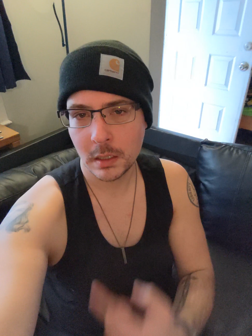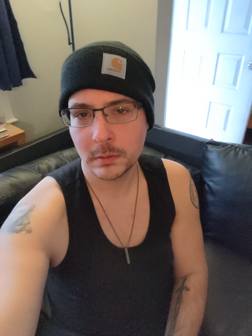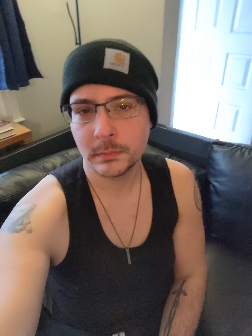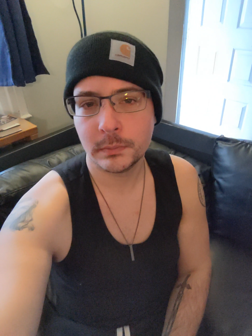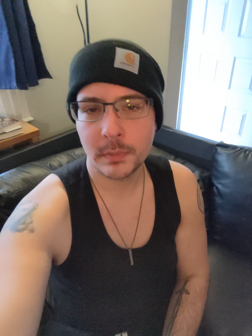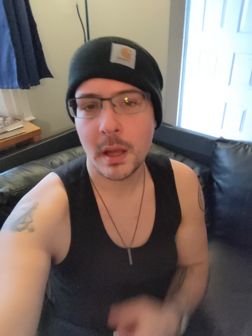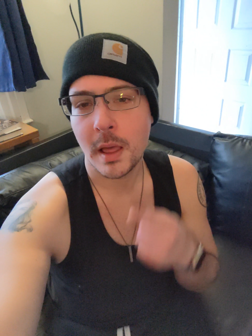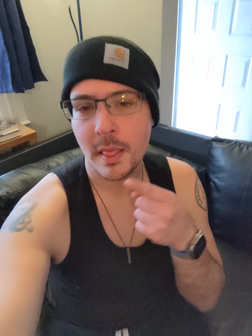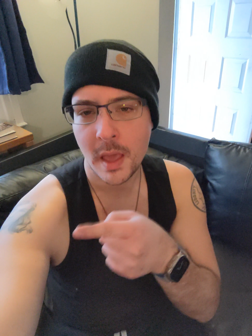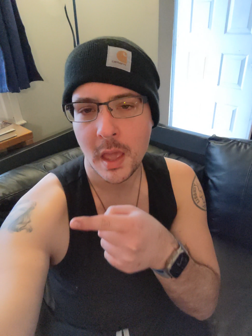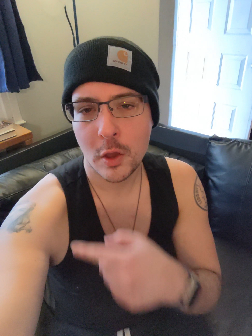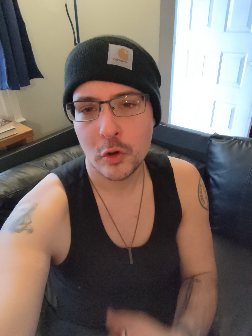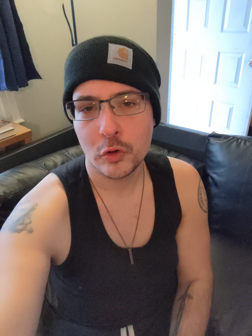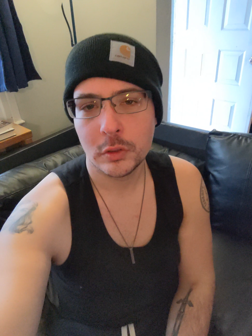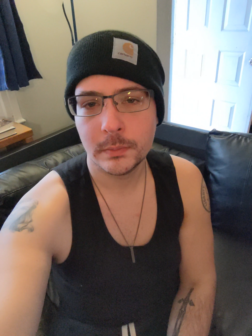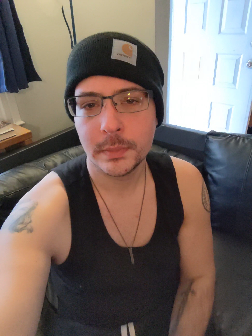there